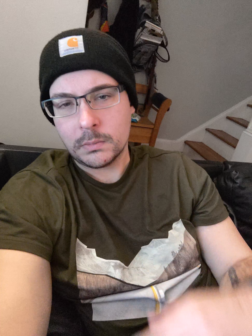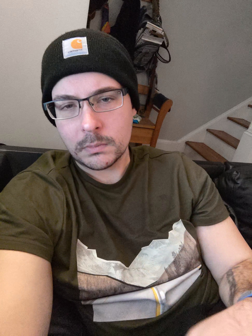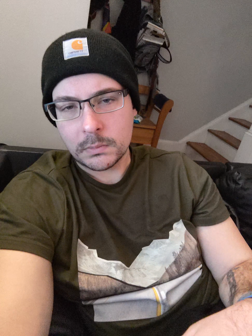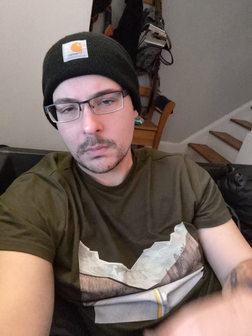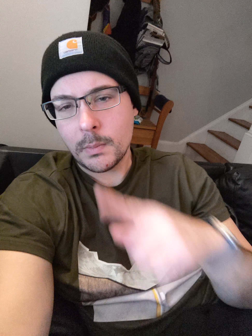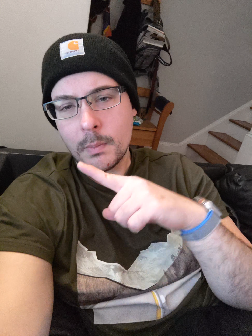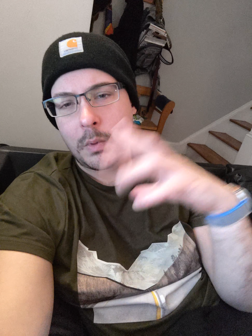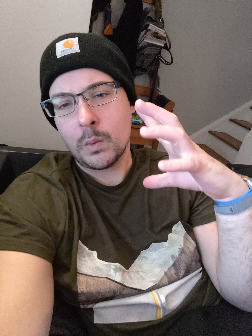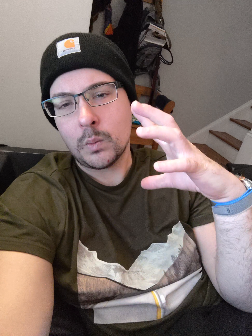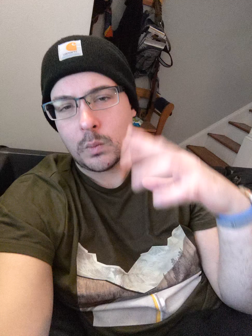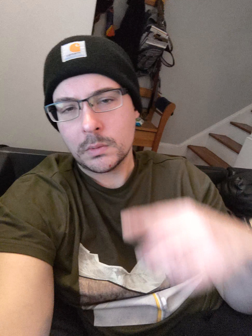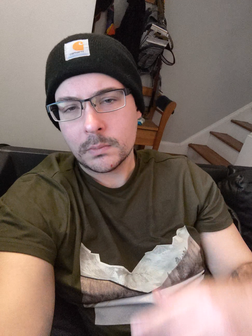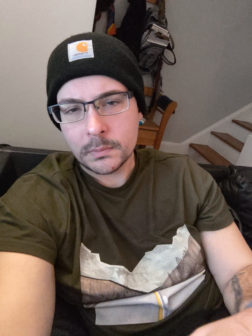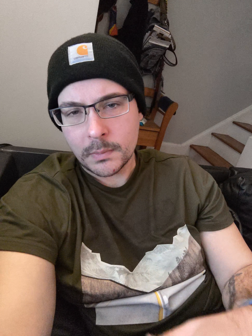balloon